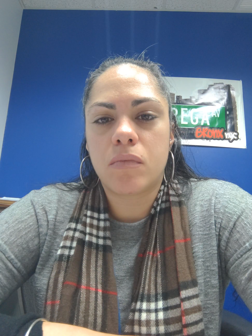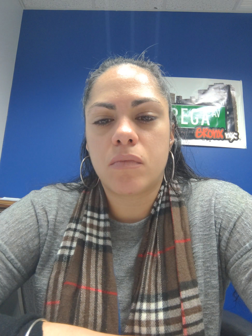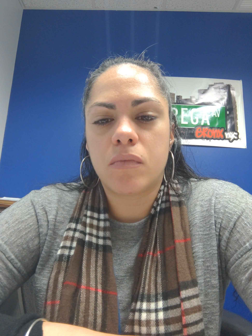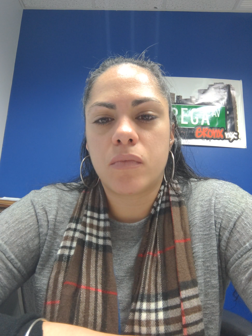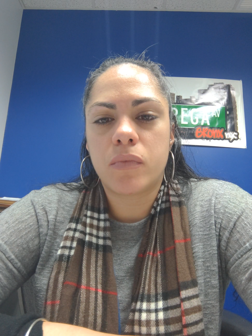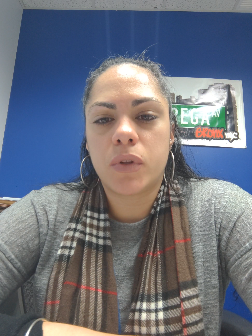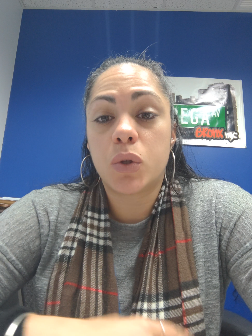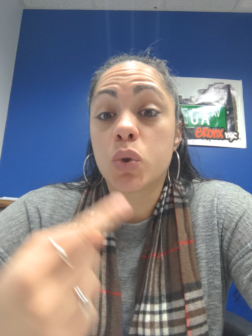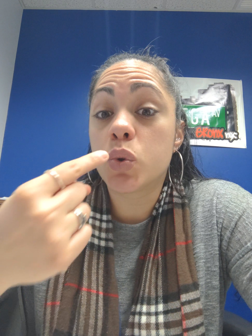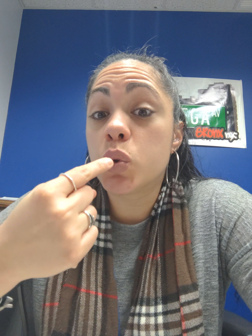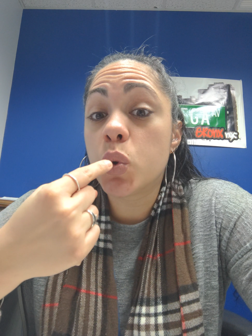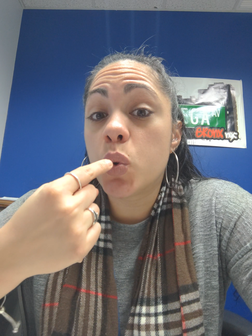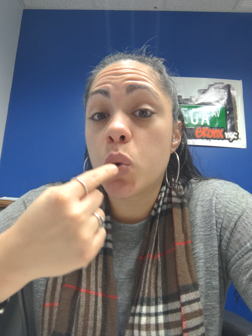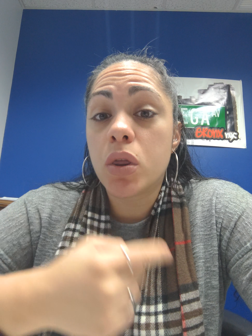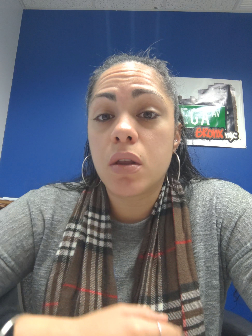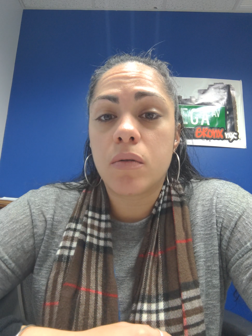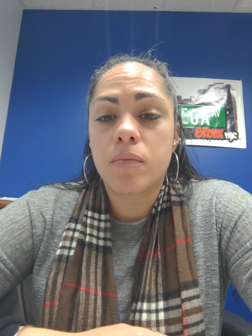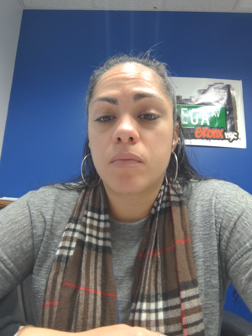tooth